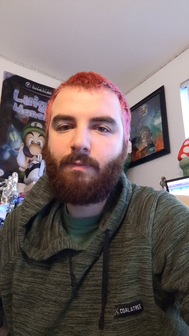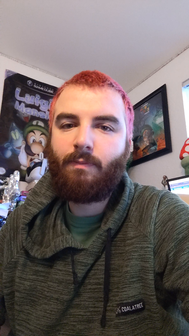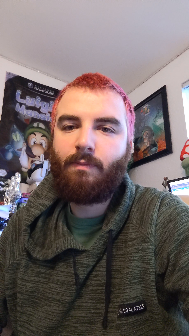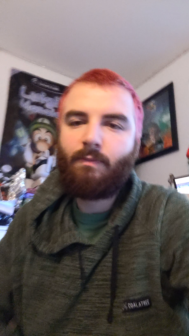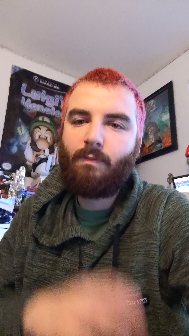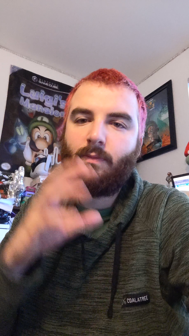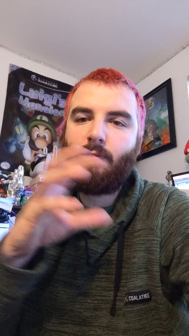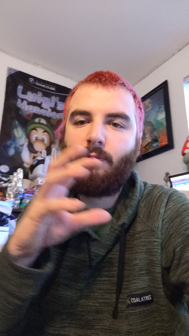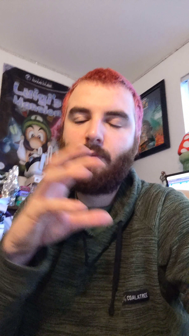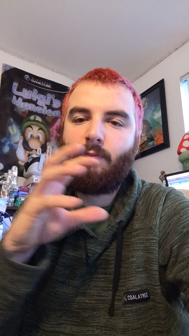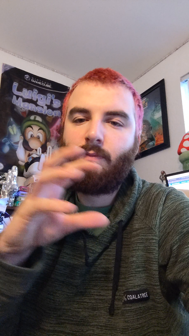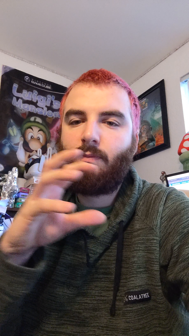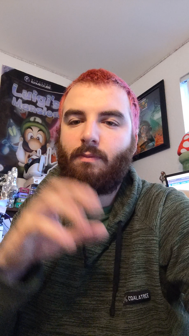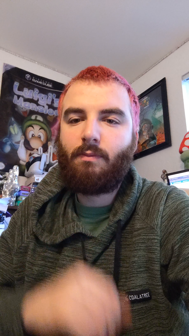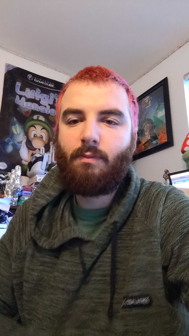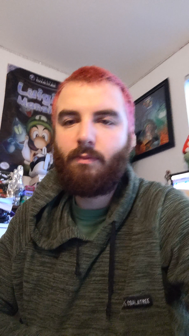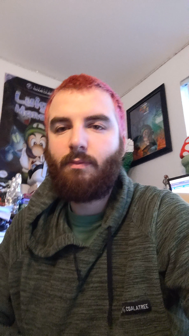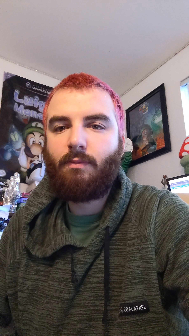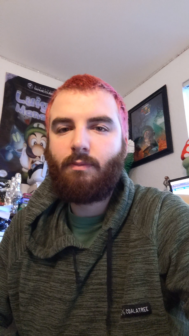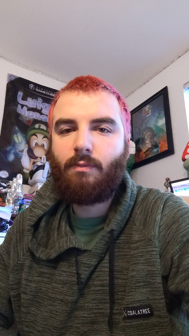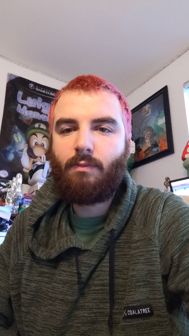ball